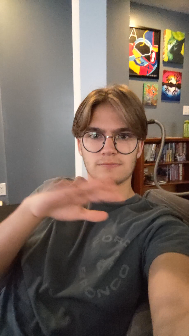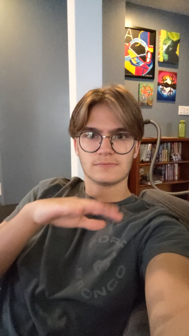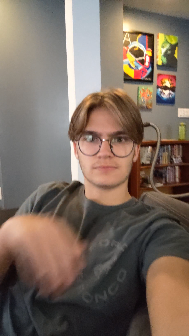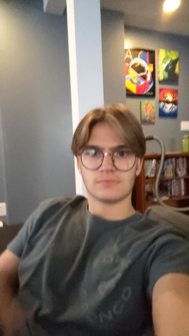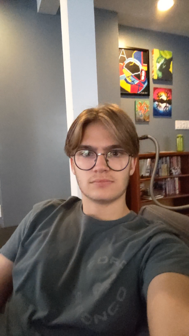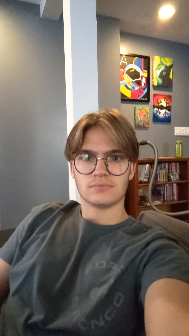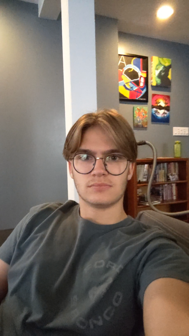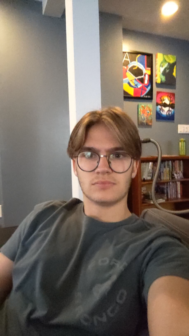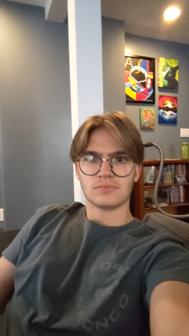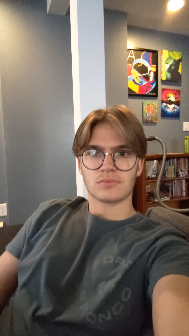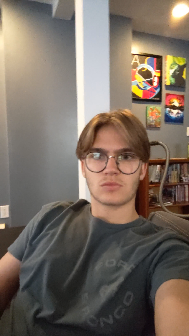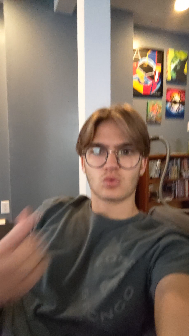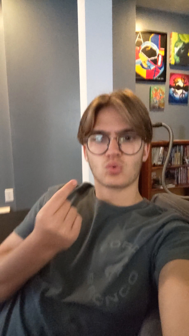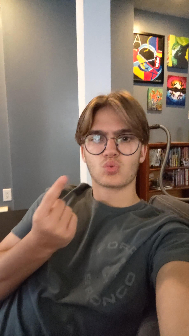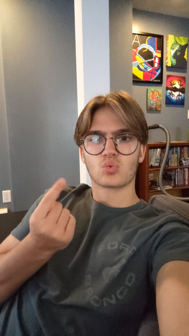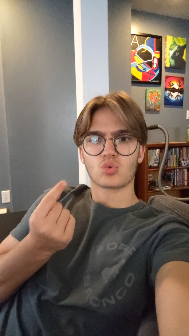do